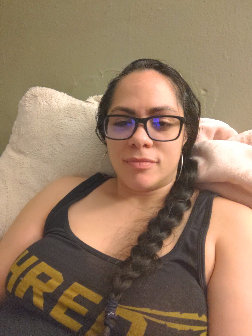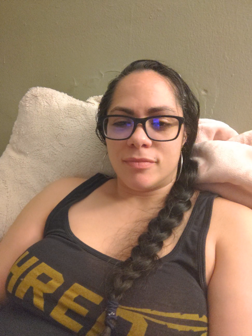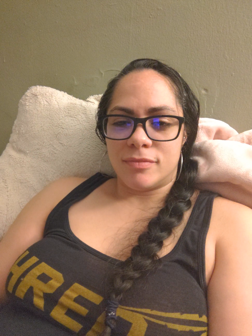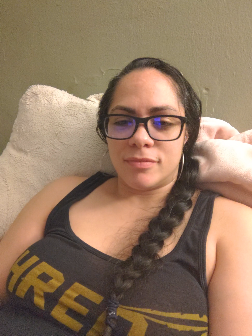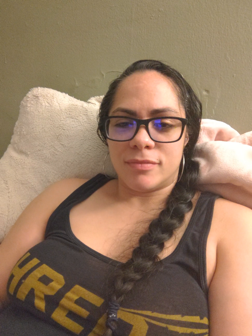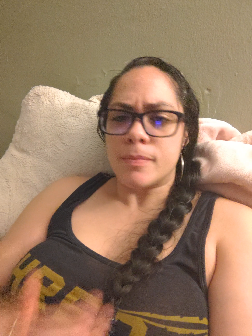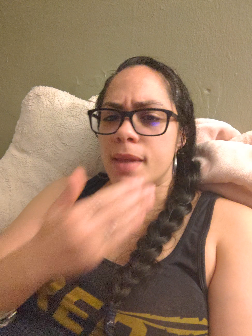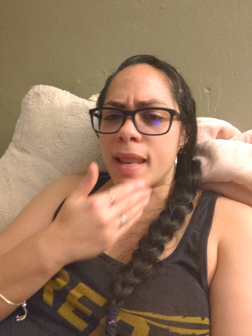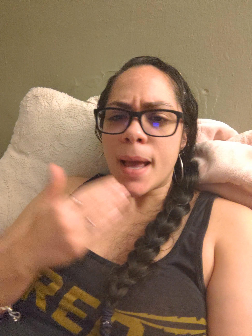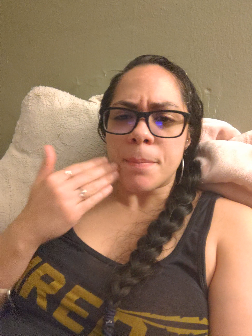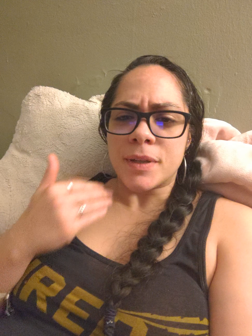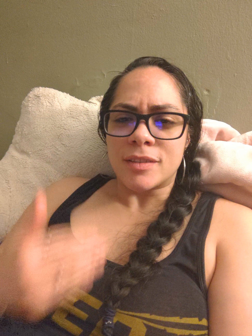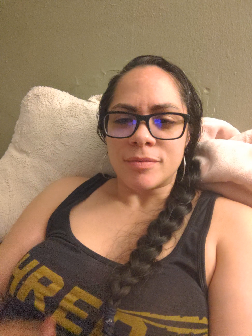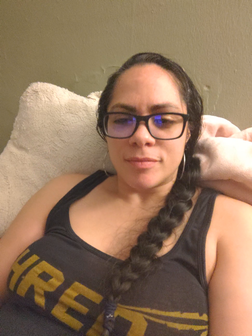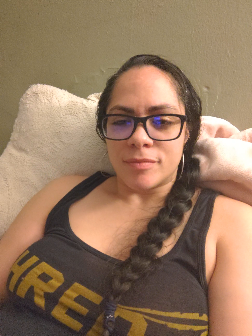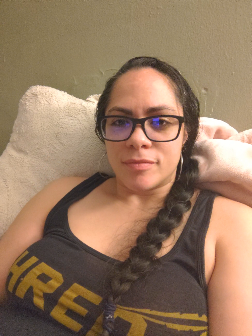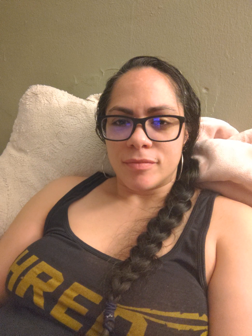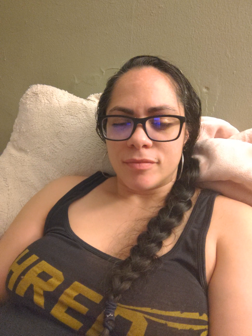napkin